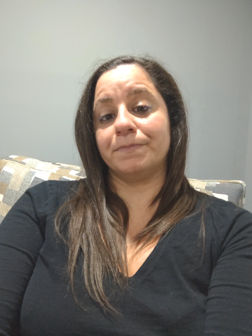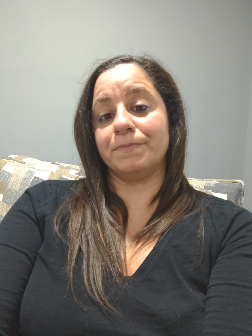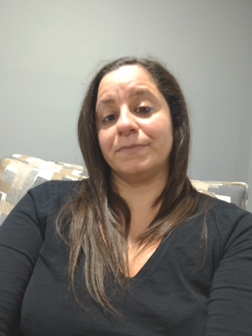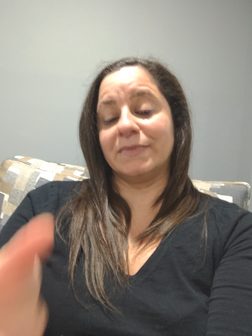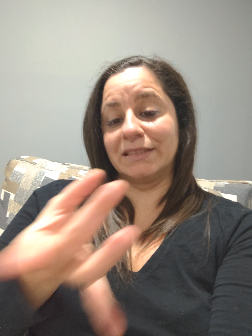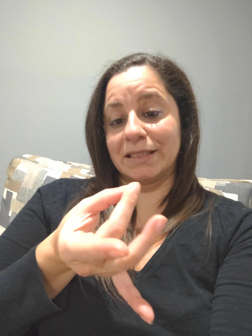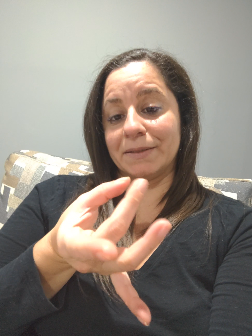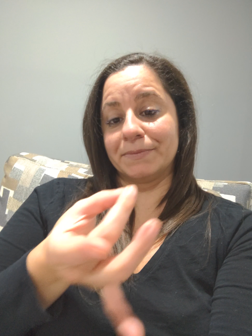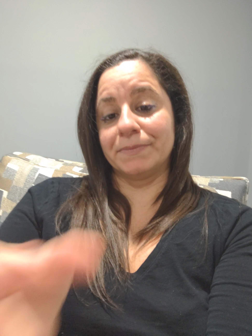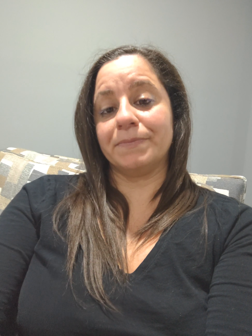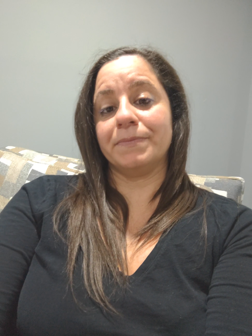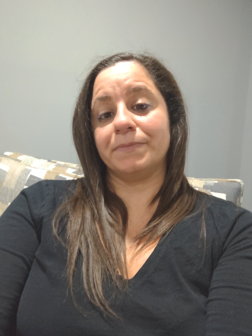sticky